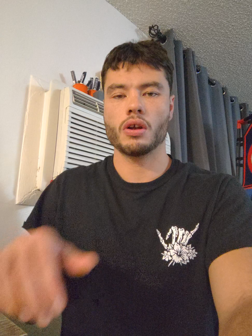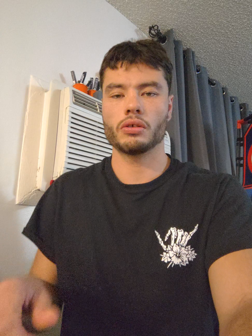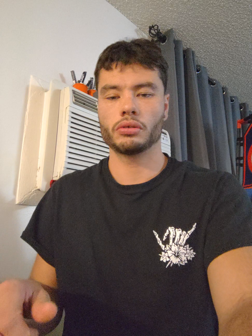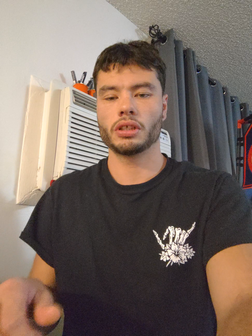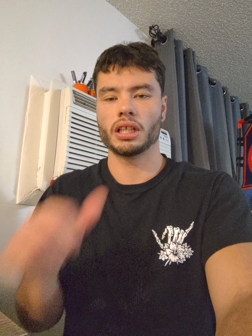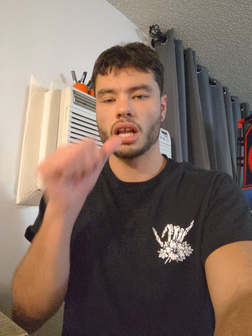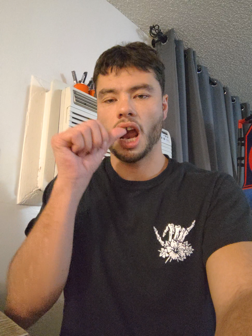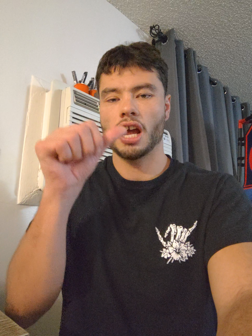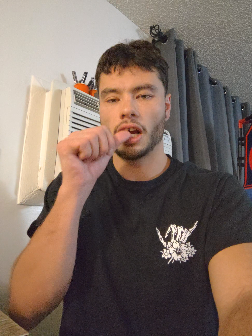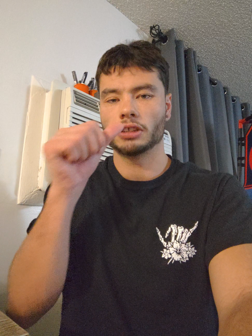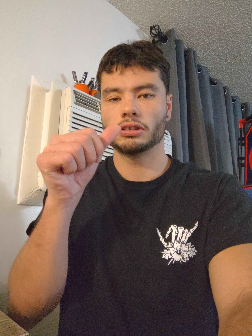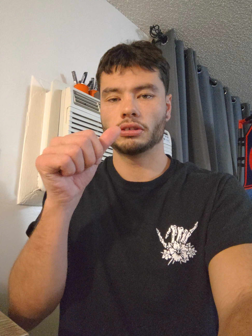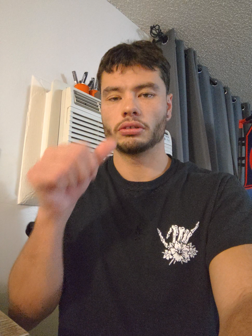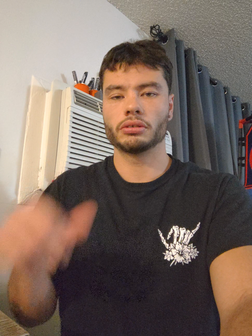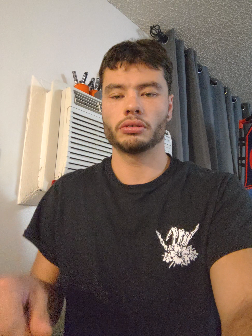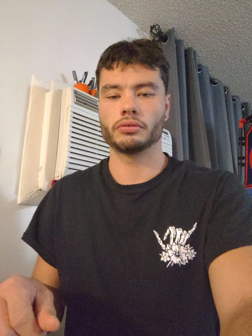nuts